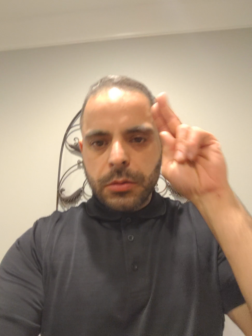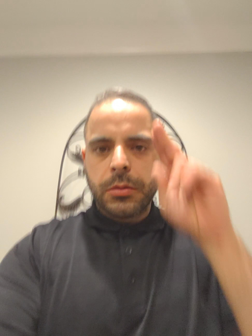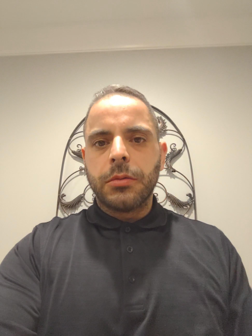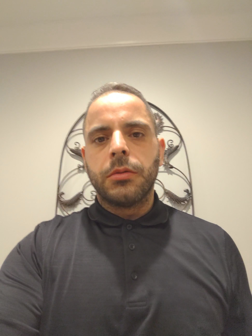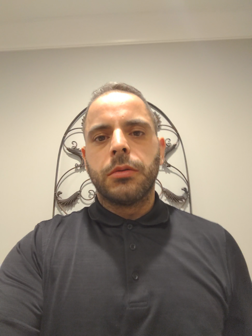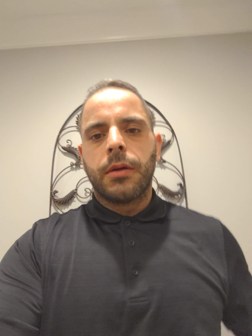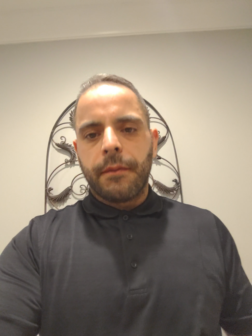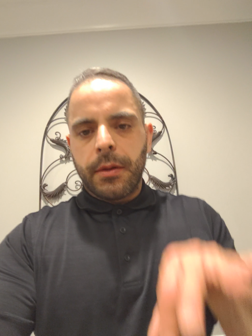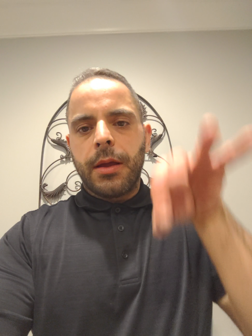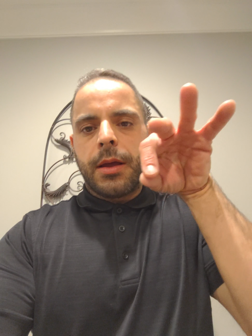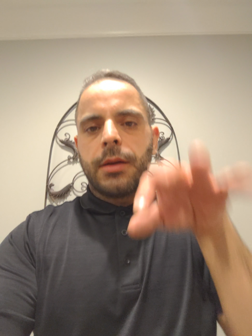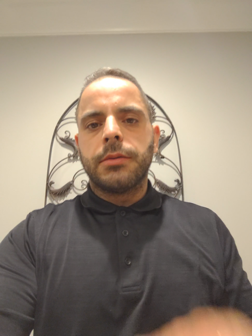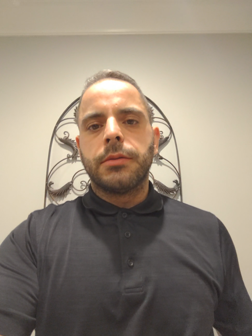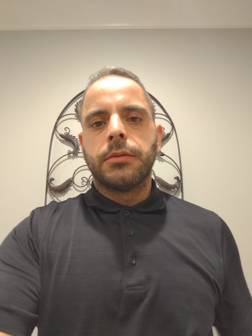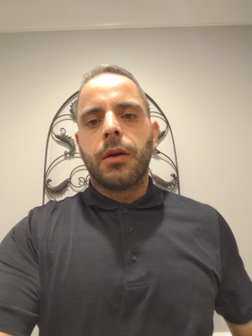find